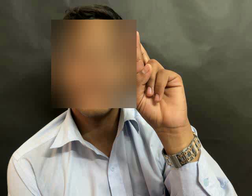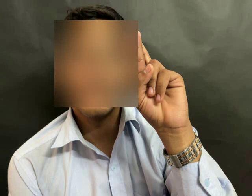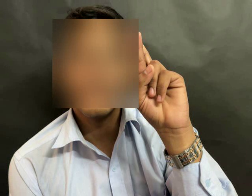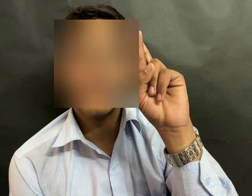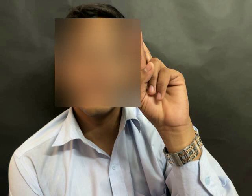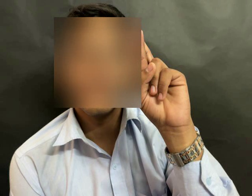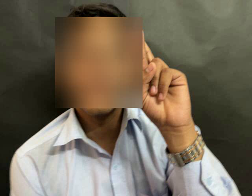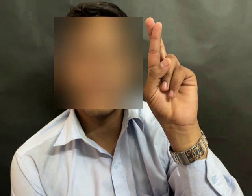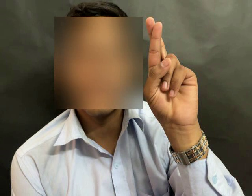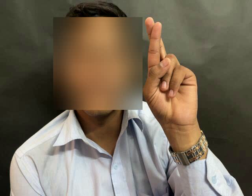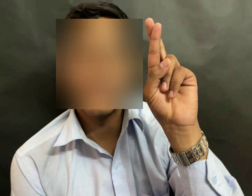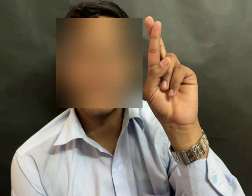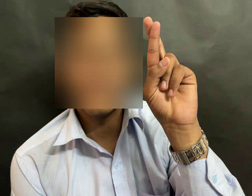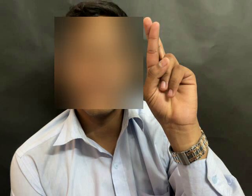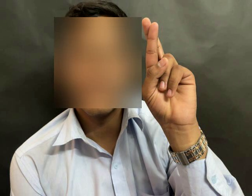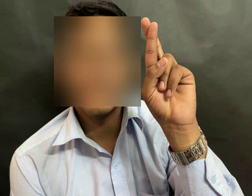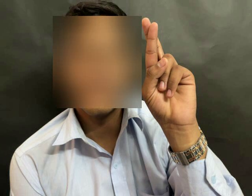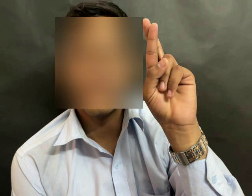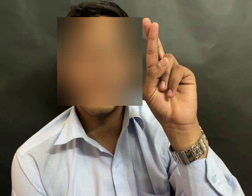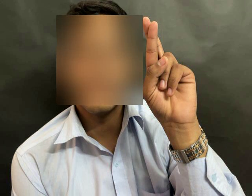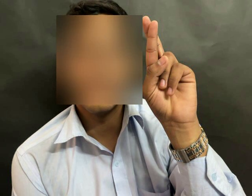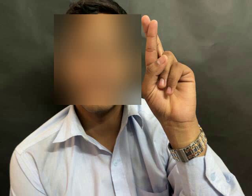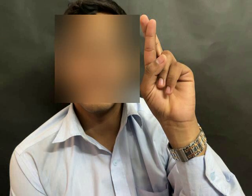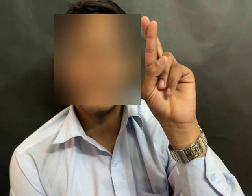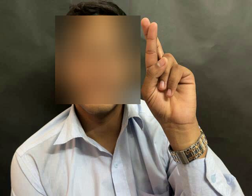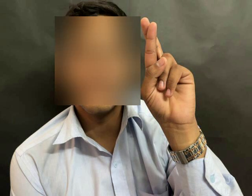R